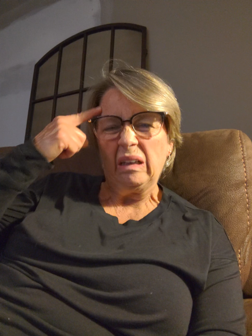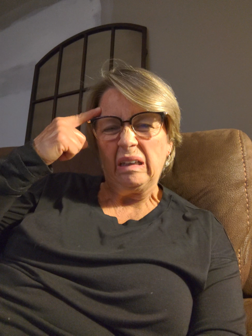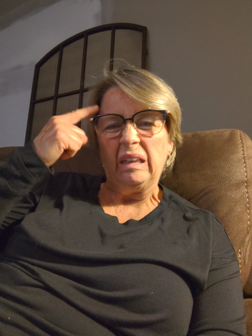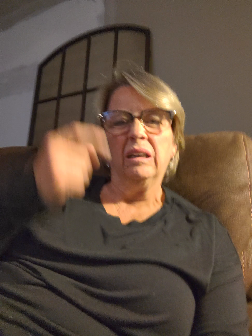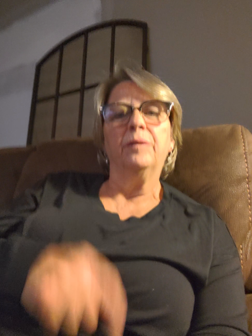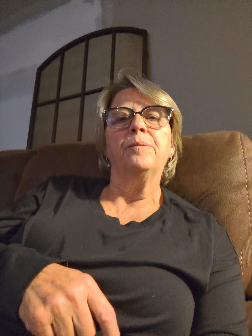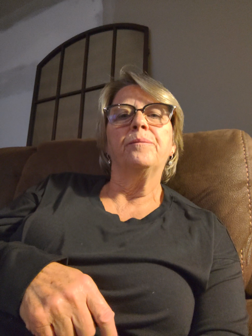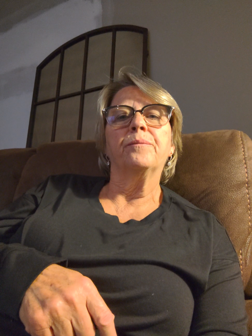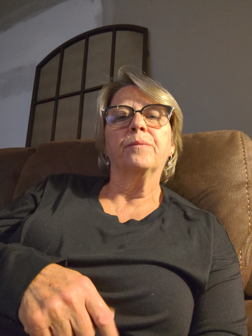think